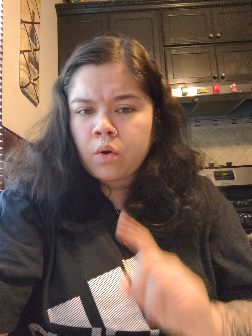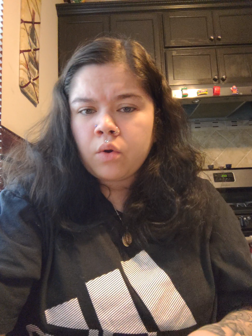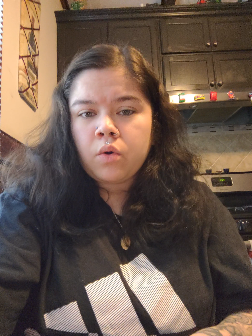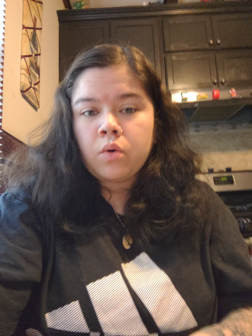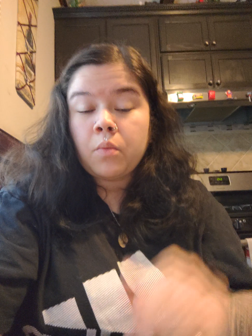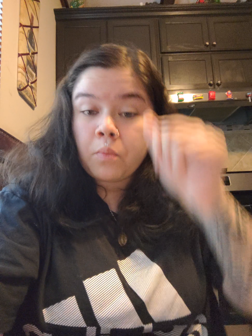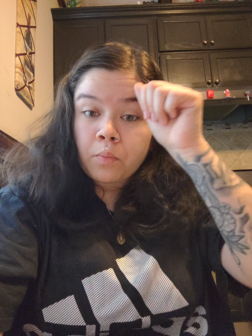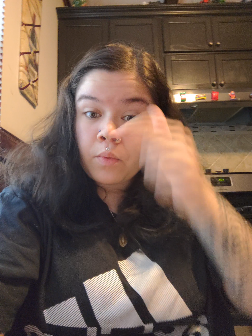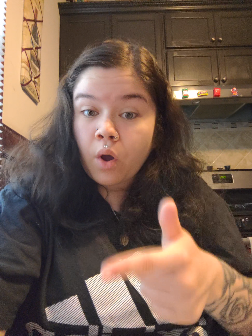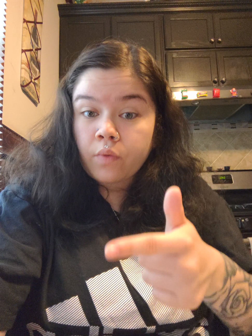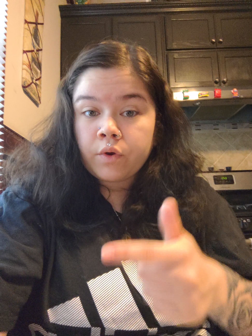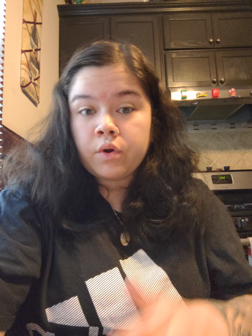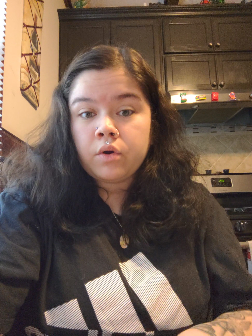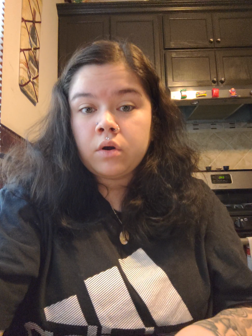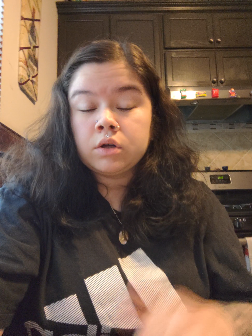brother